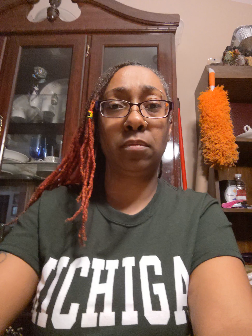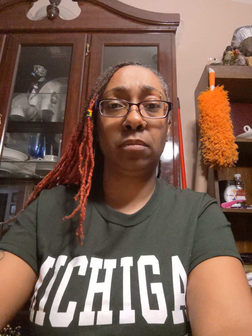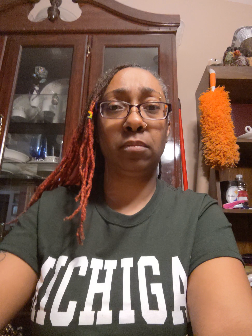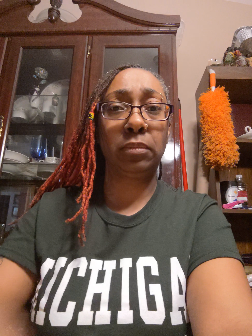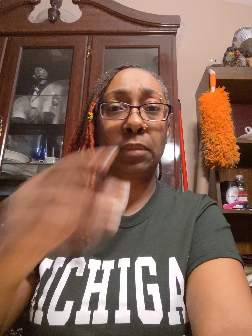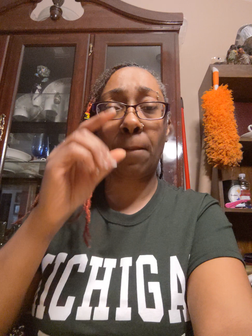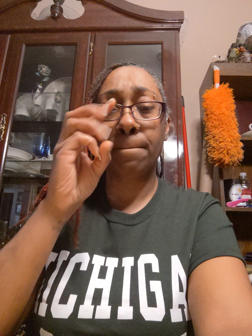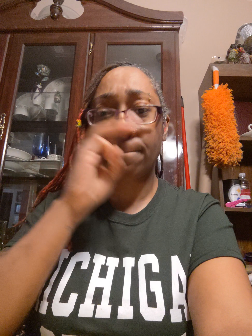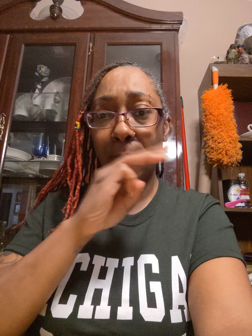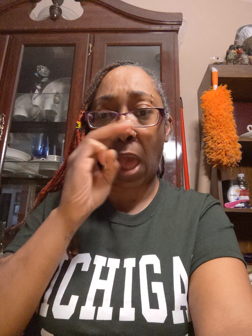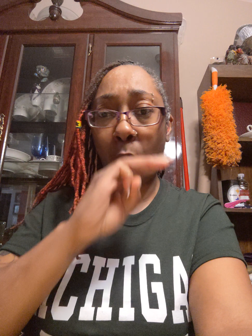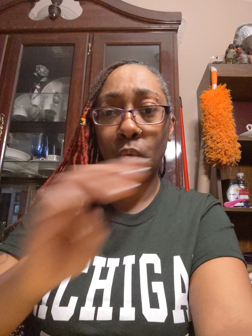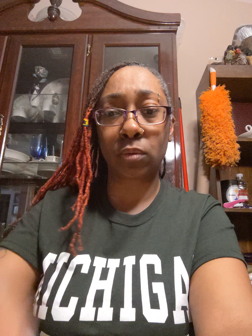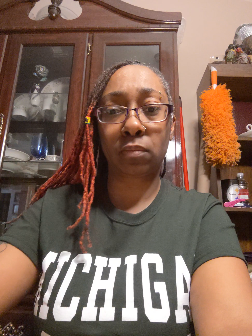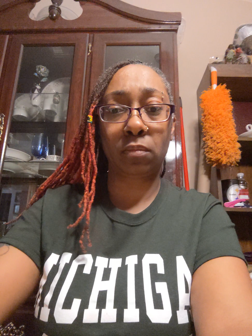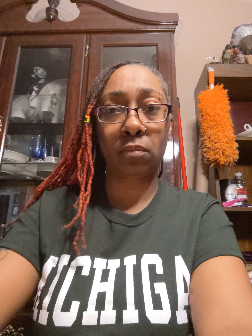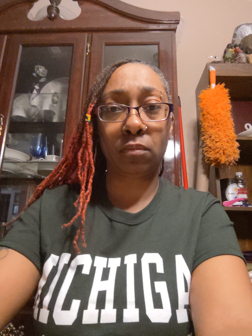mouse